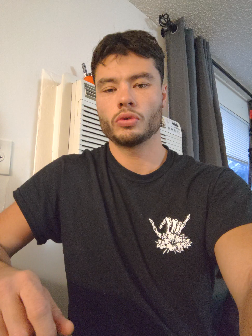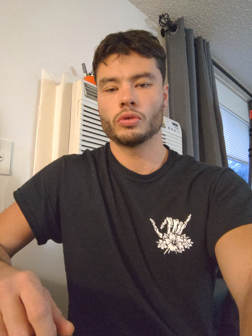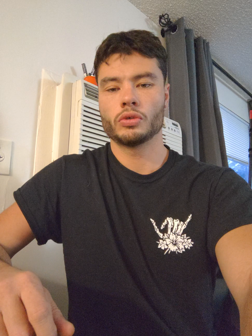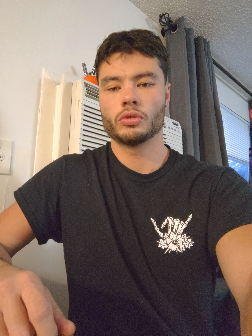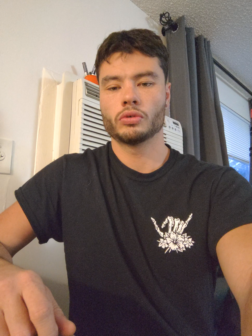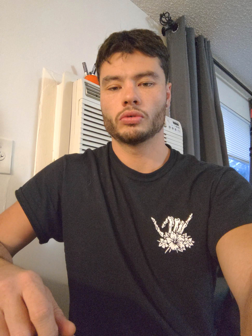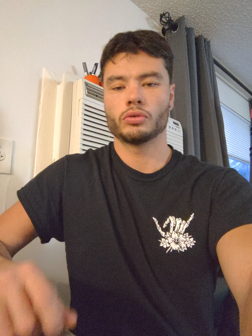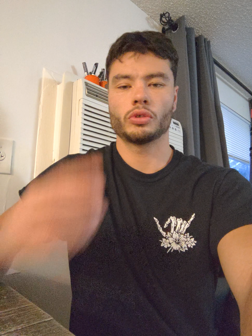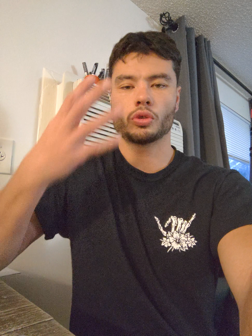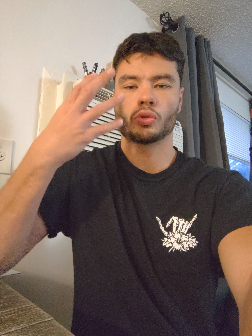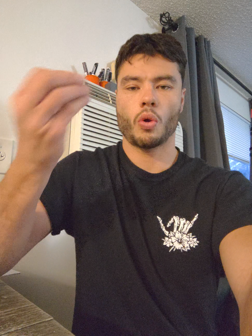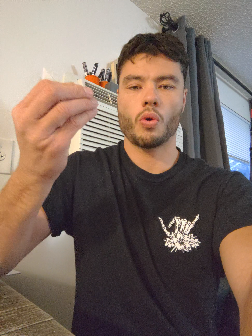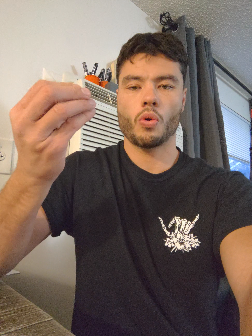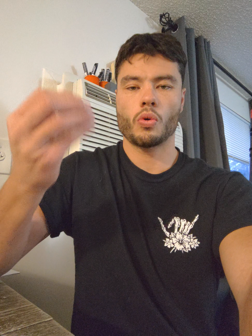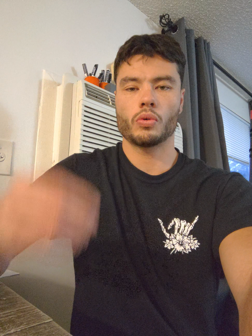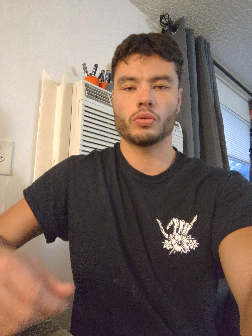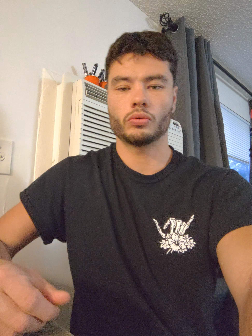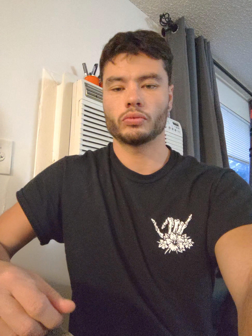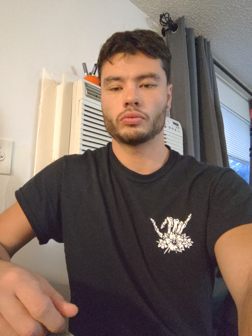go